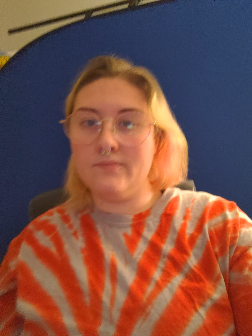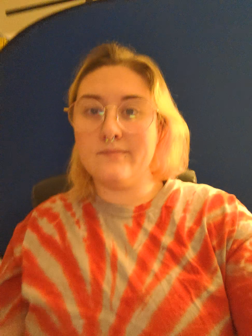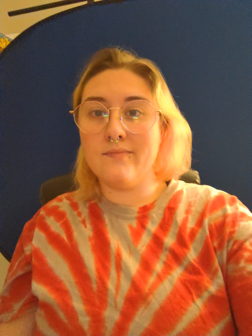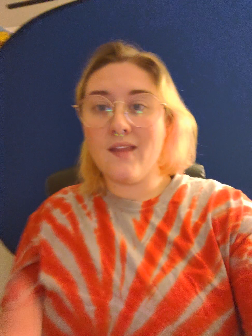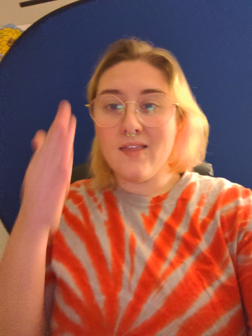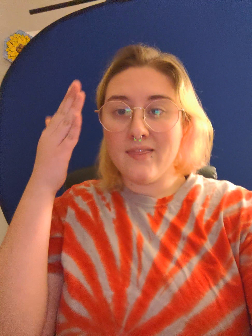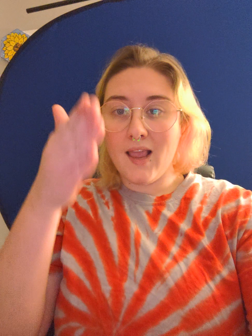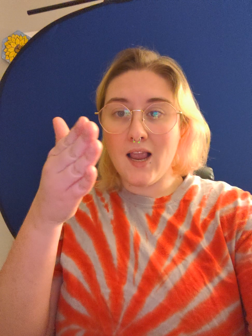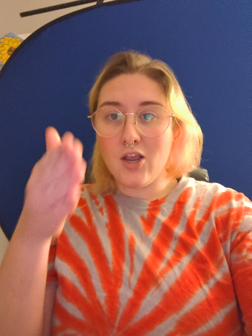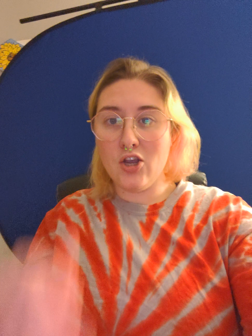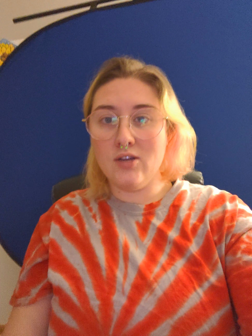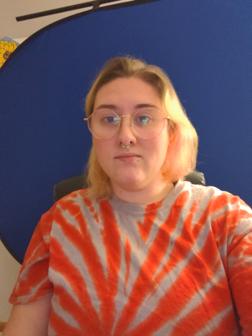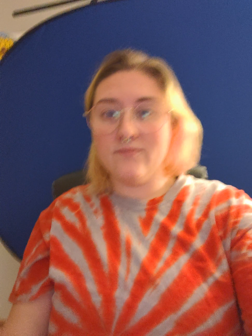there